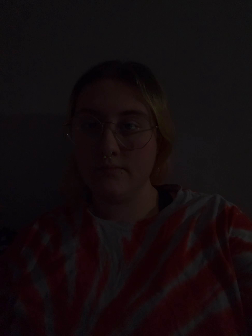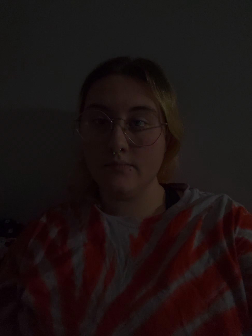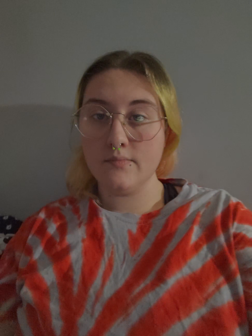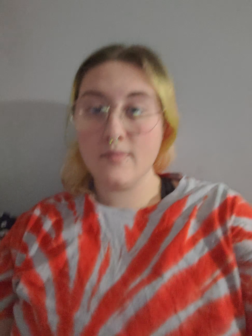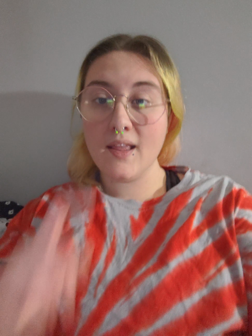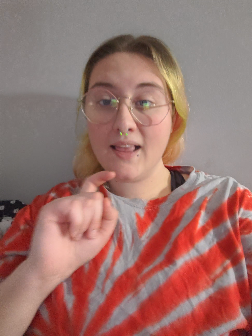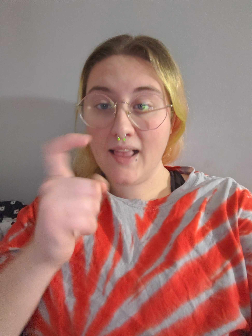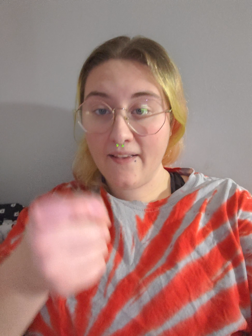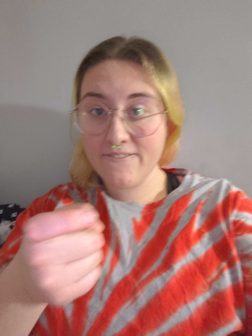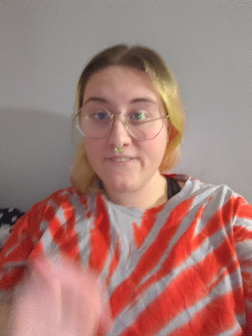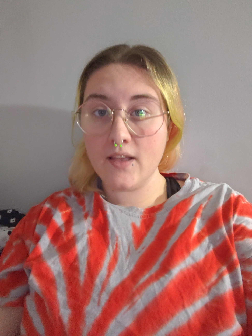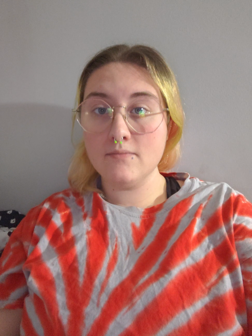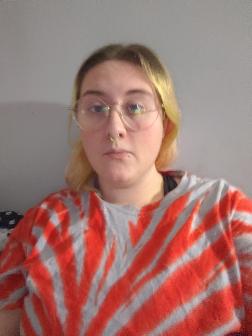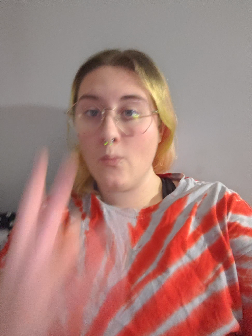gift